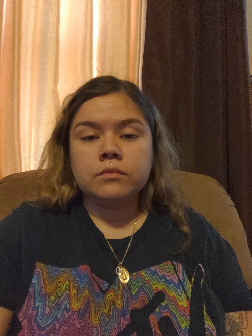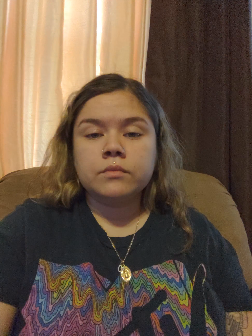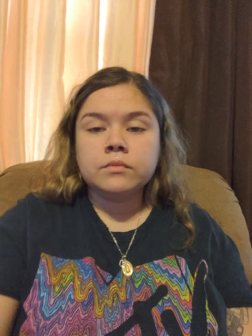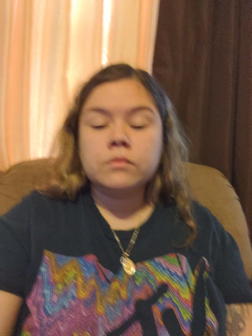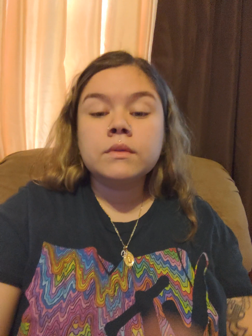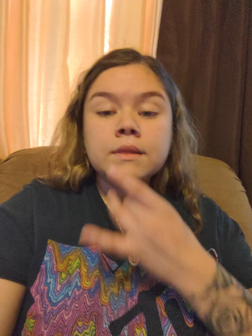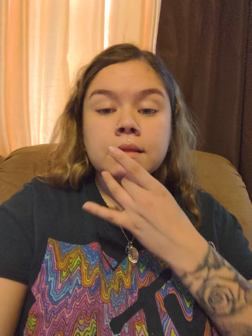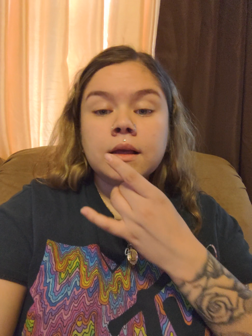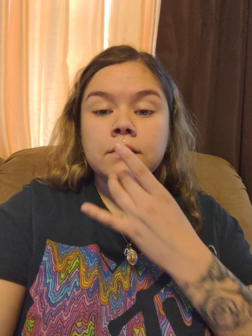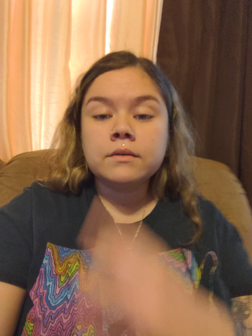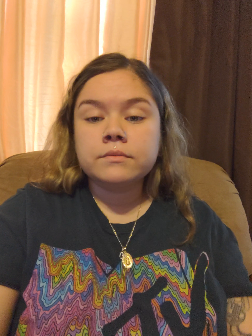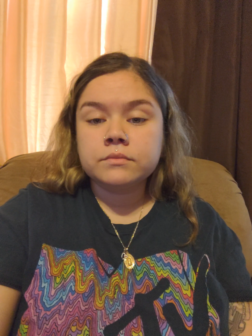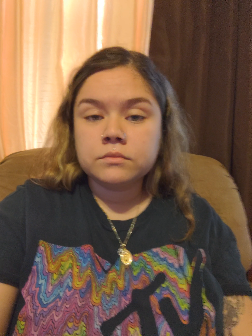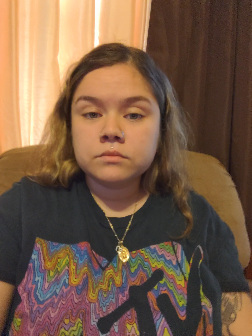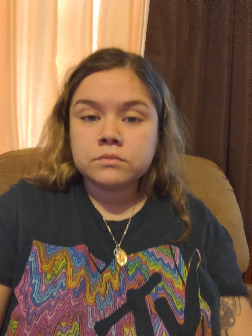light bulb